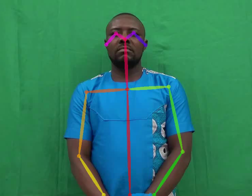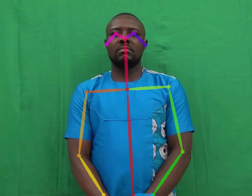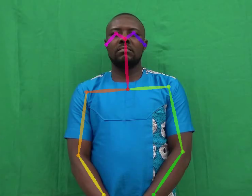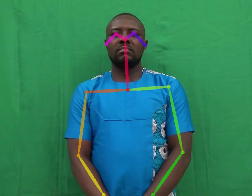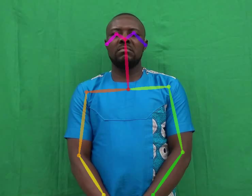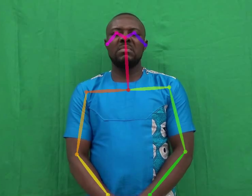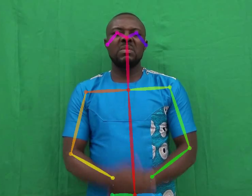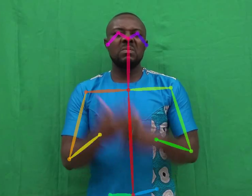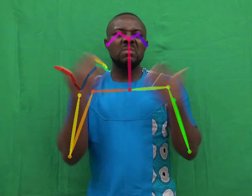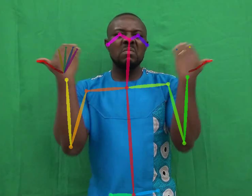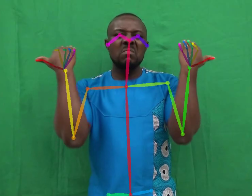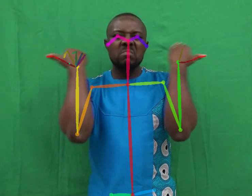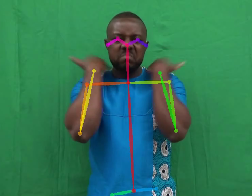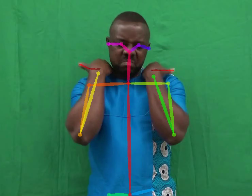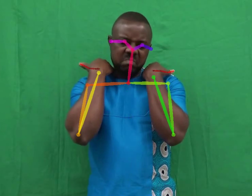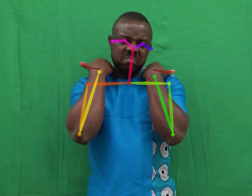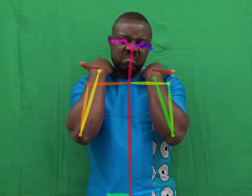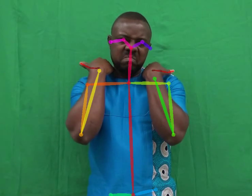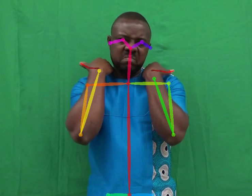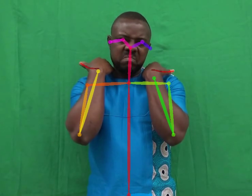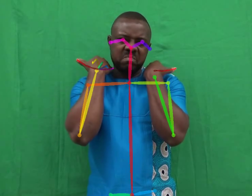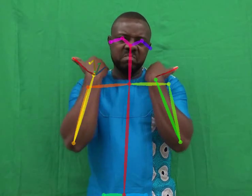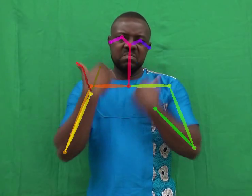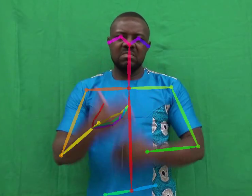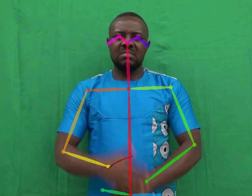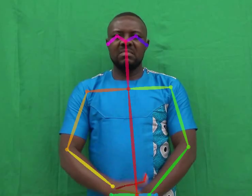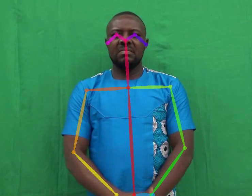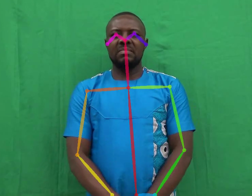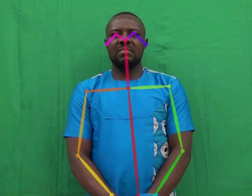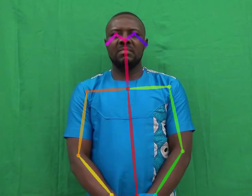broke